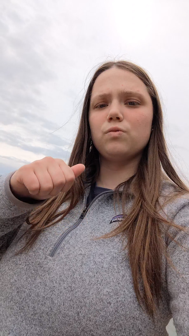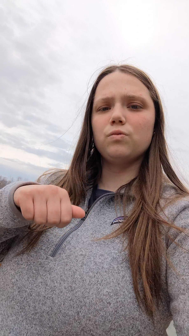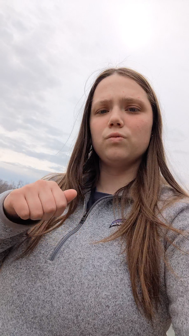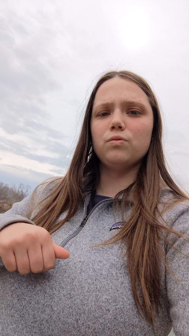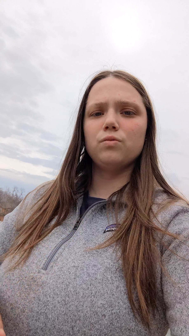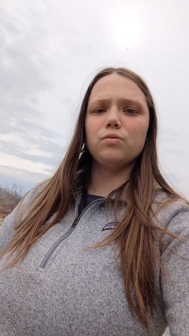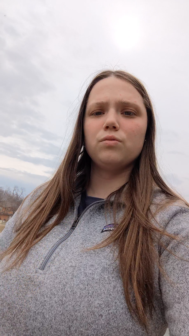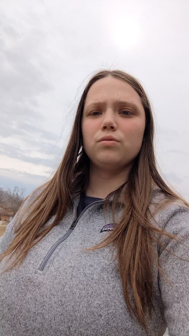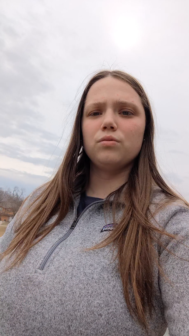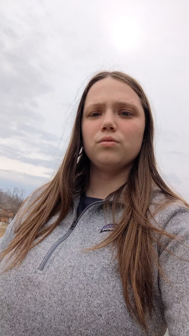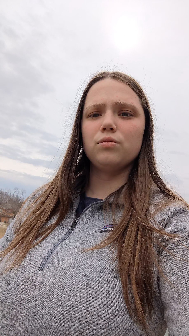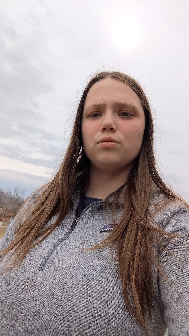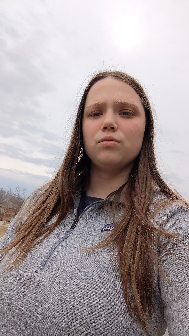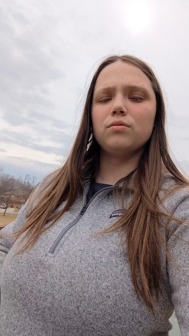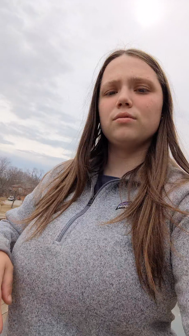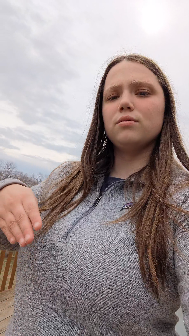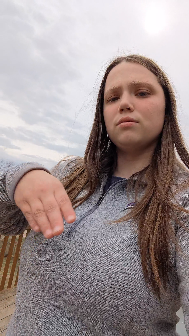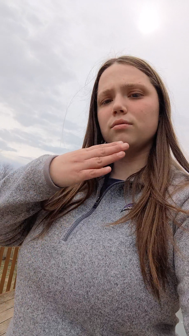kick